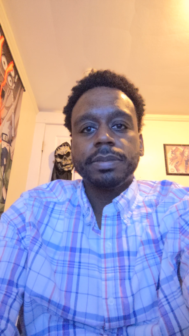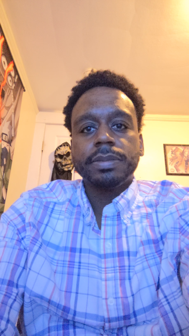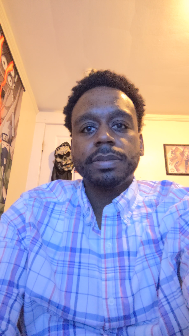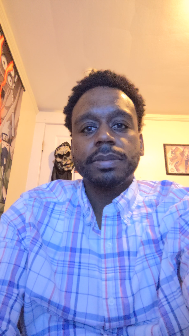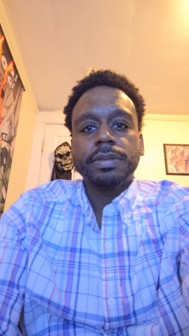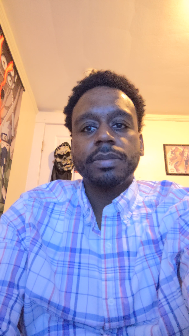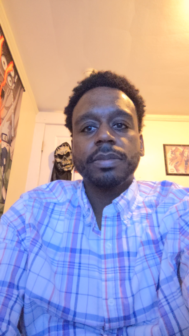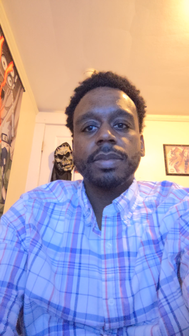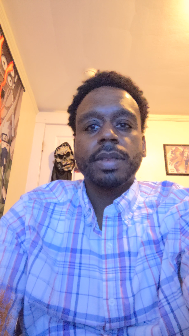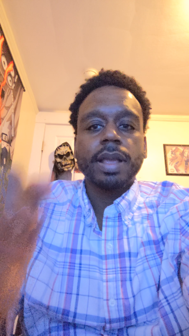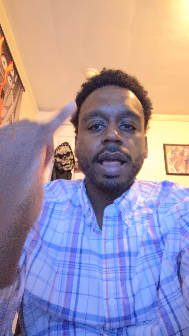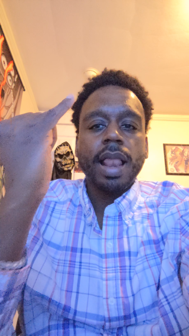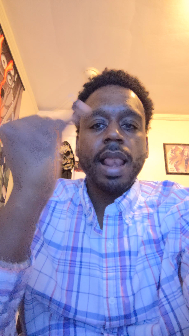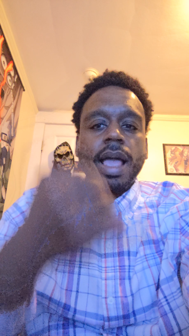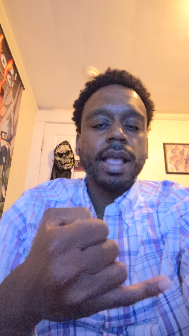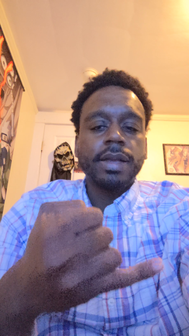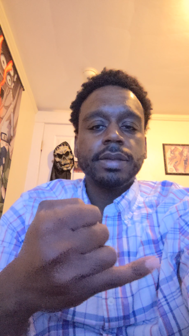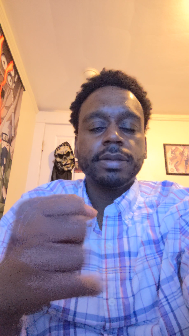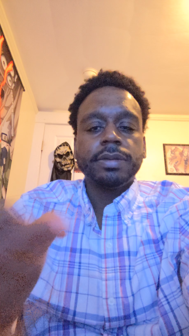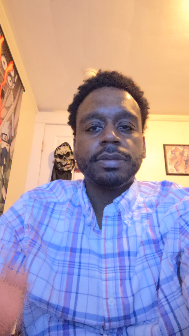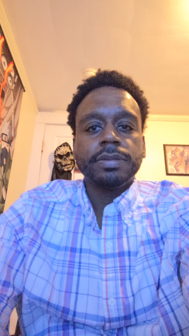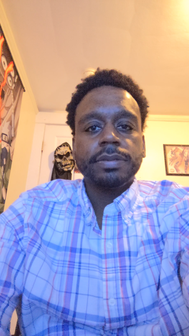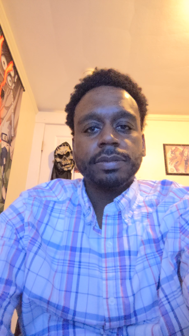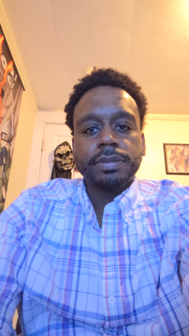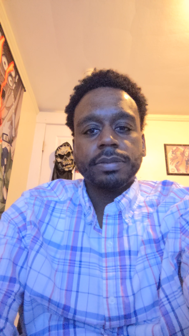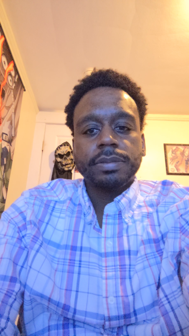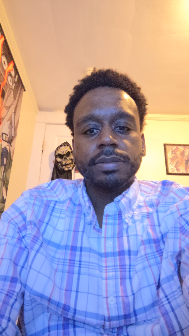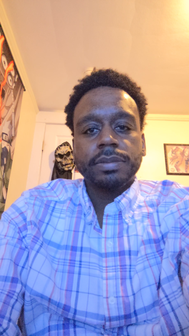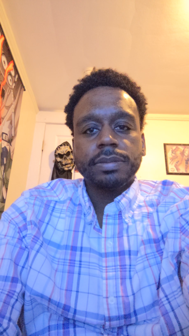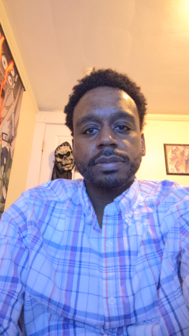last